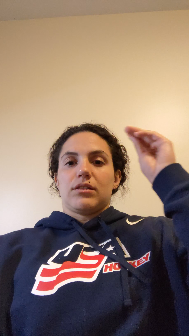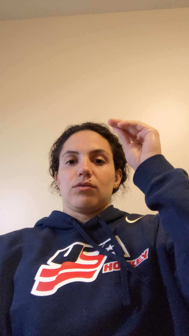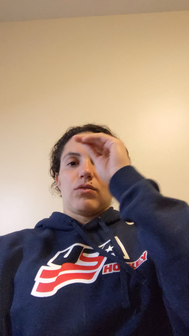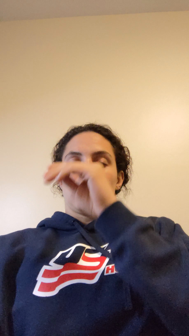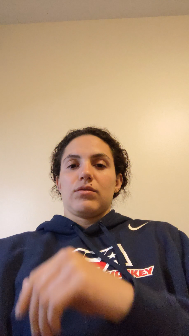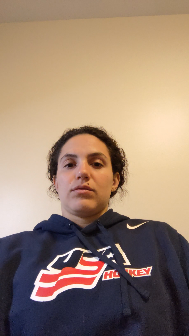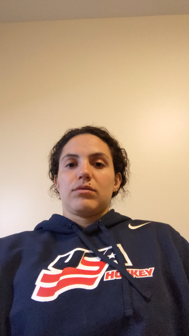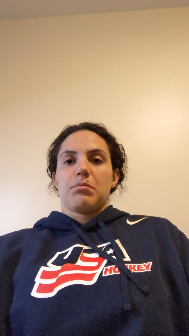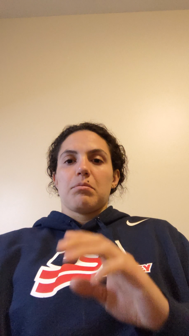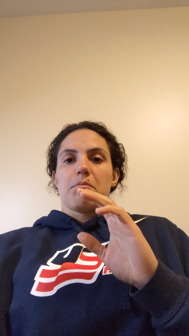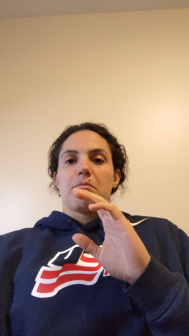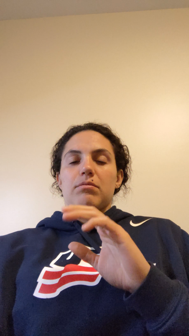block